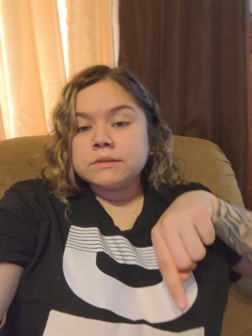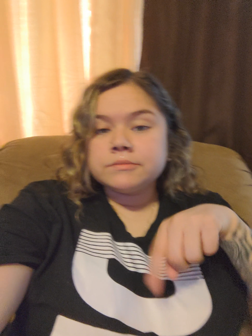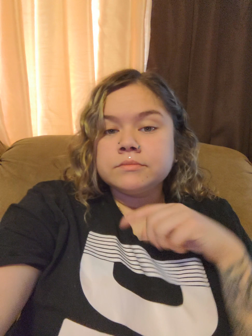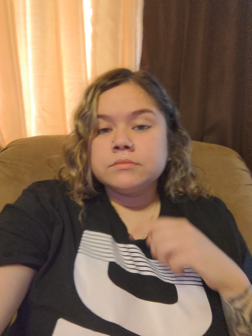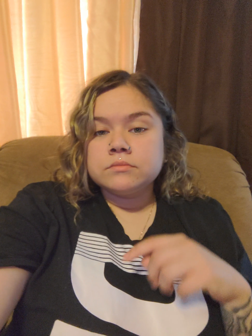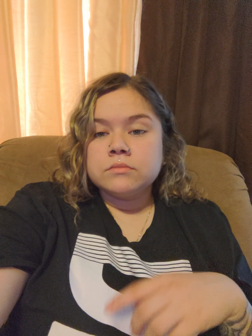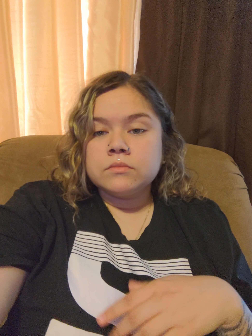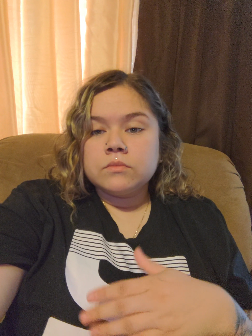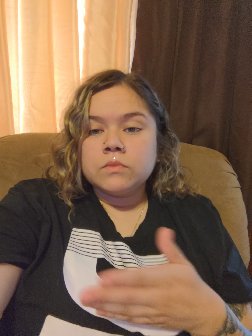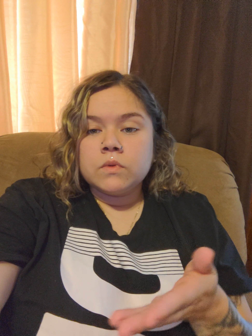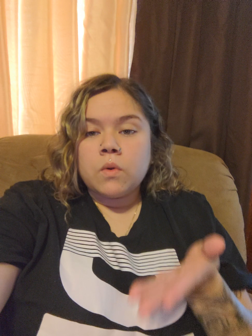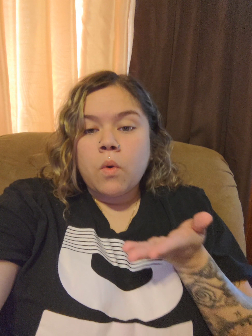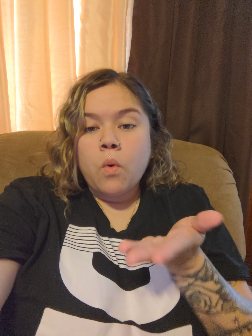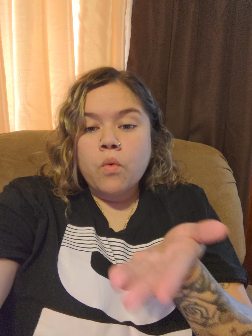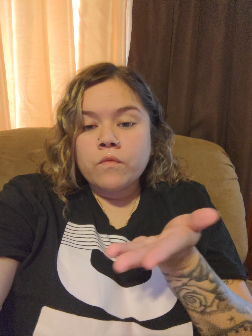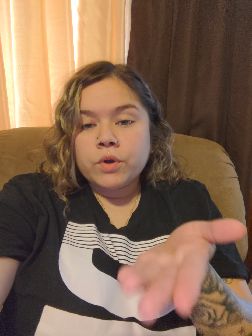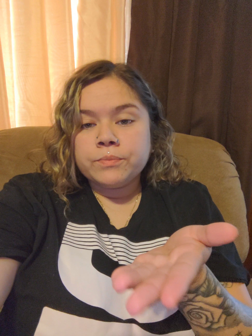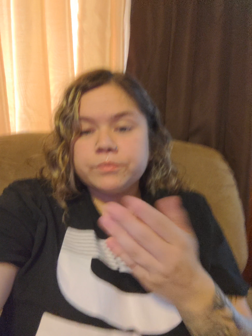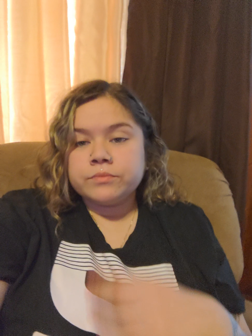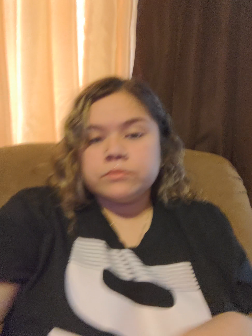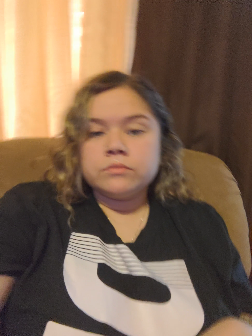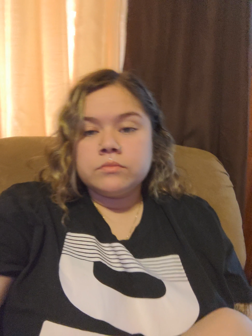oven